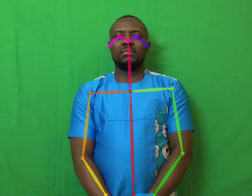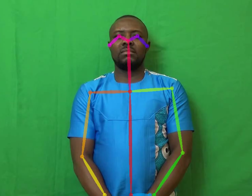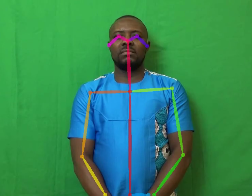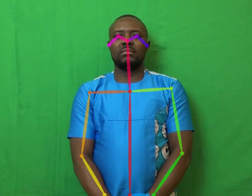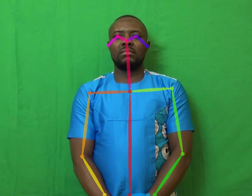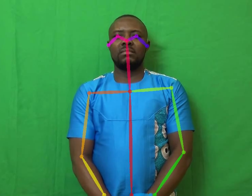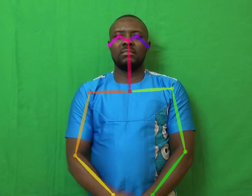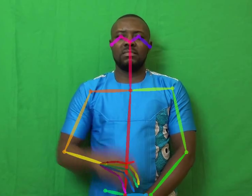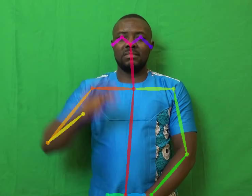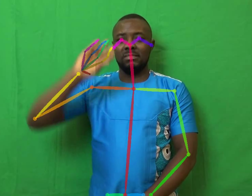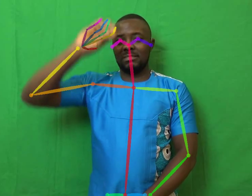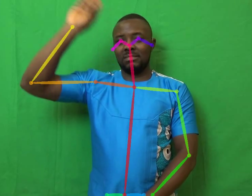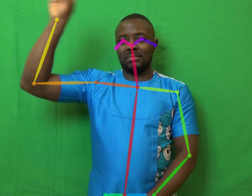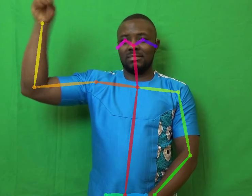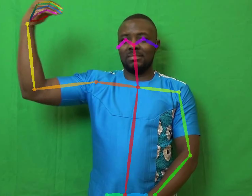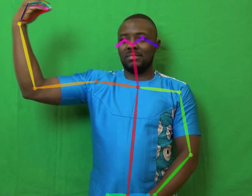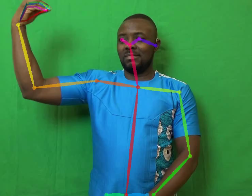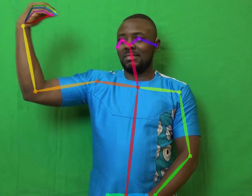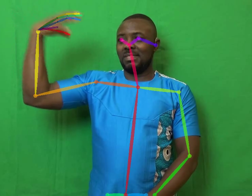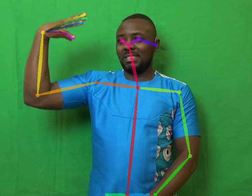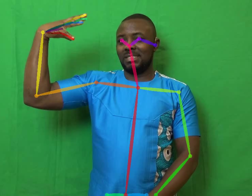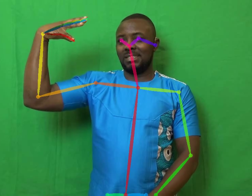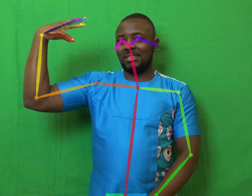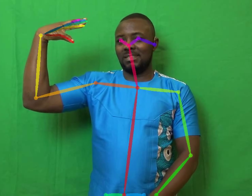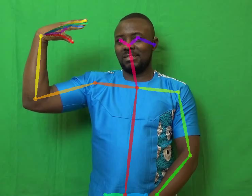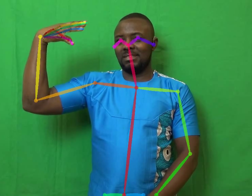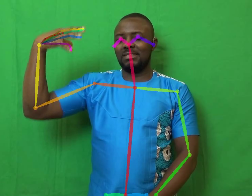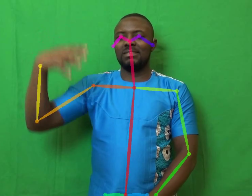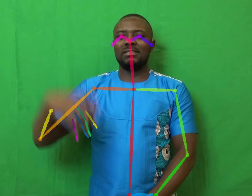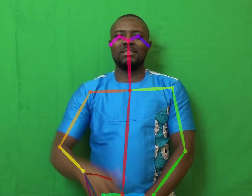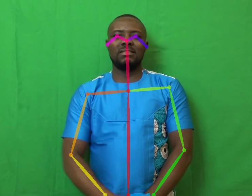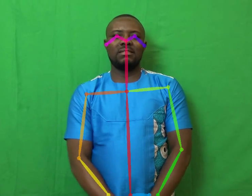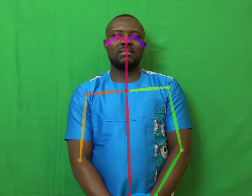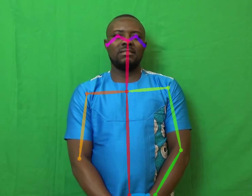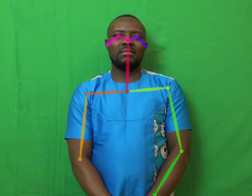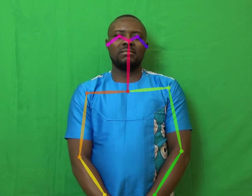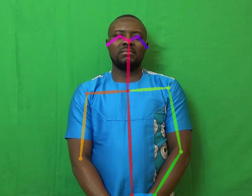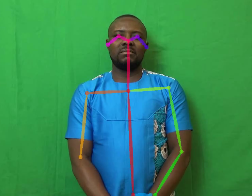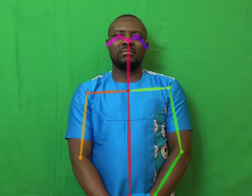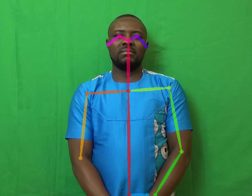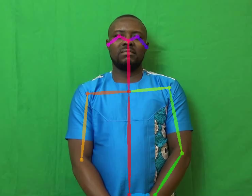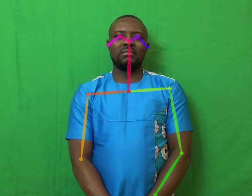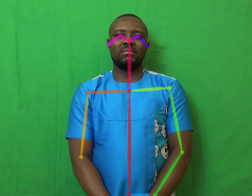sun